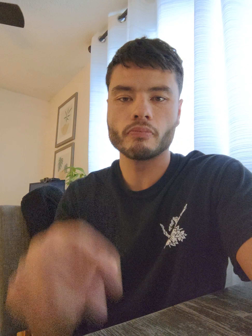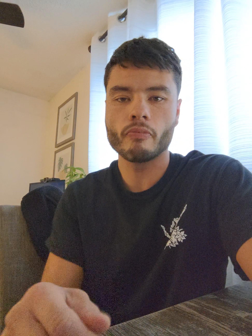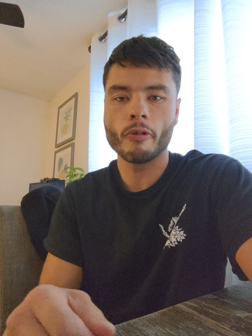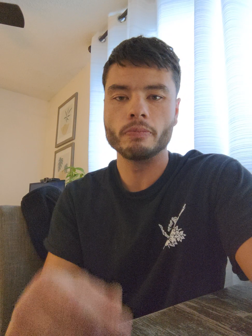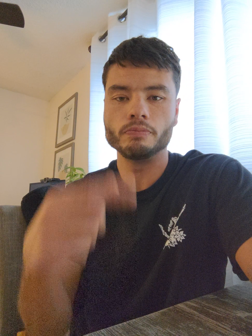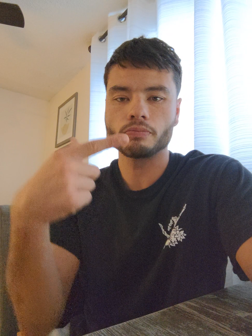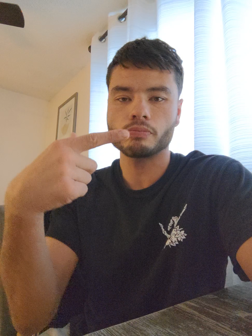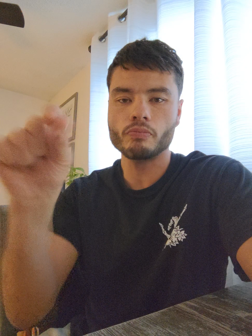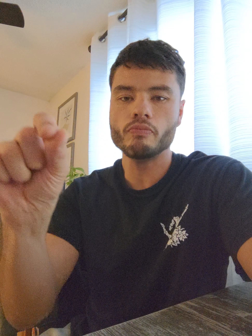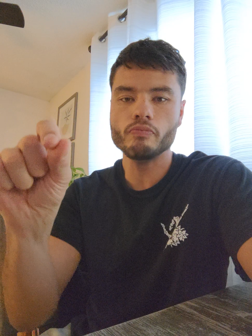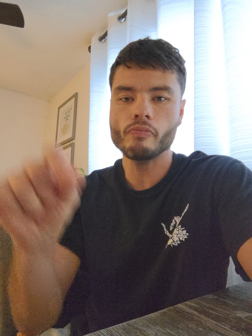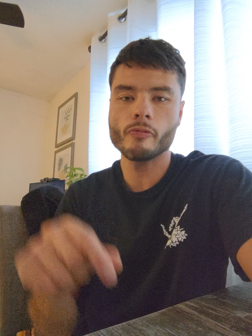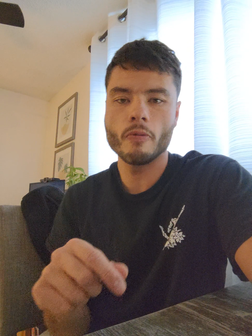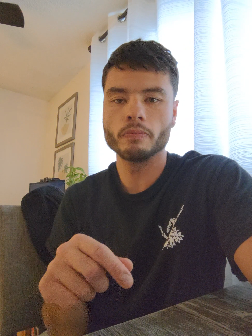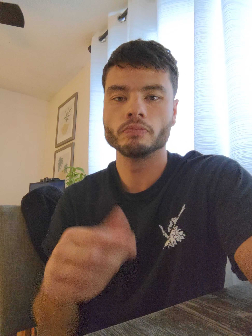go